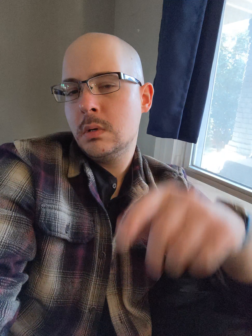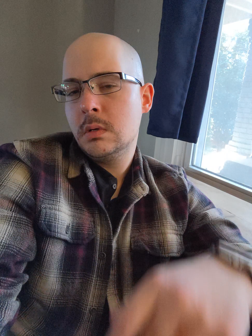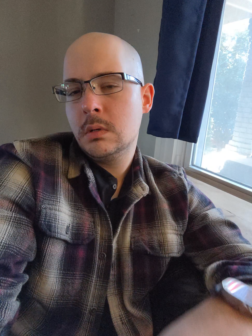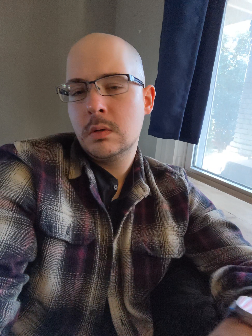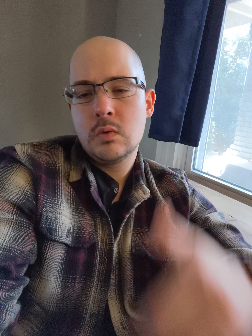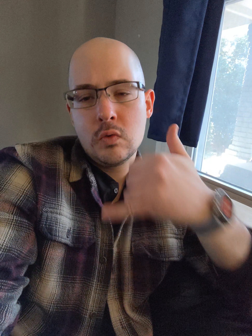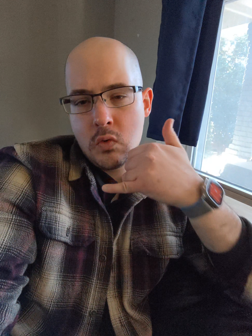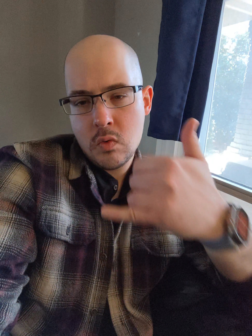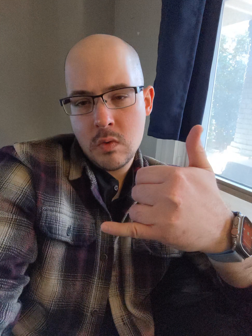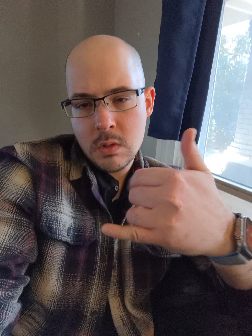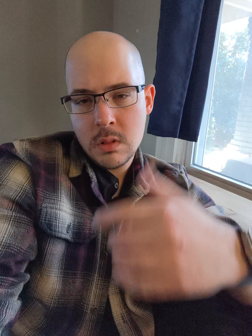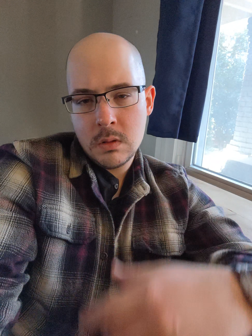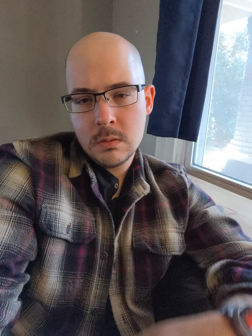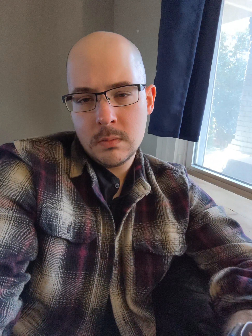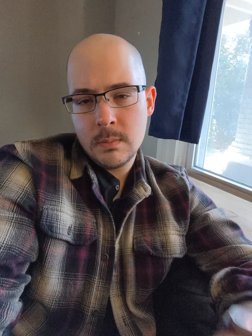call on the phone